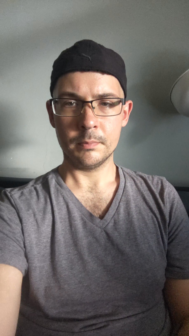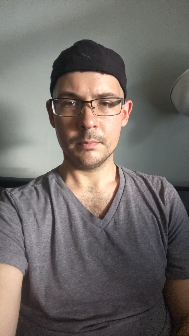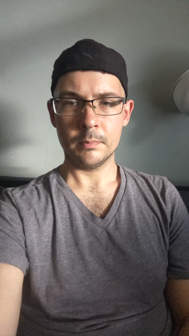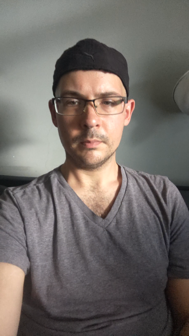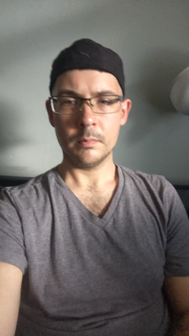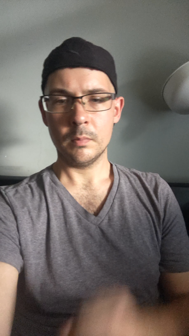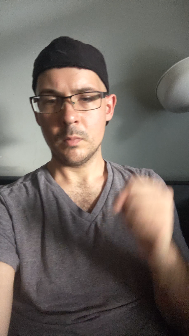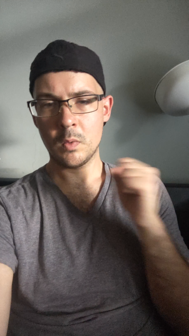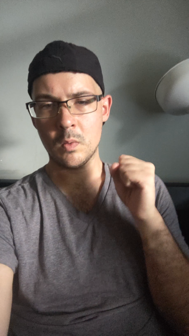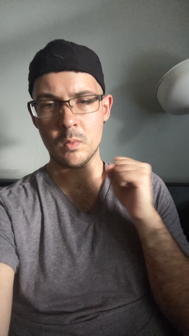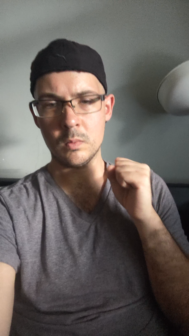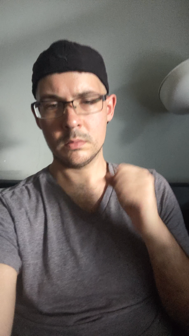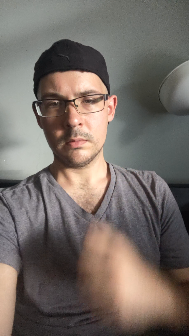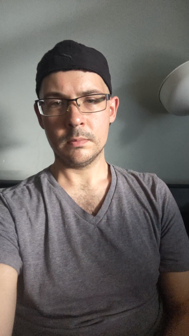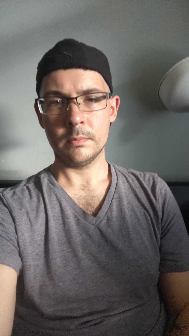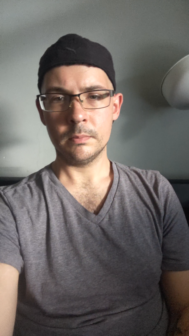cold